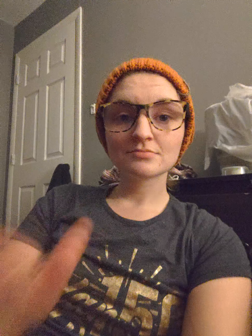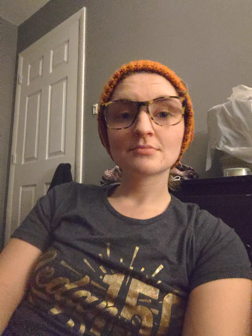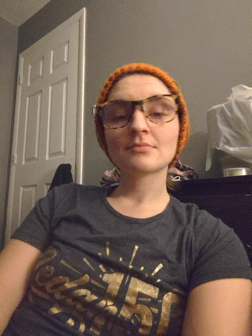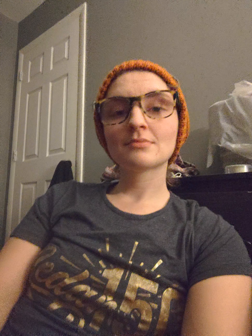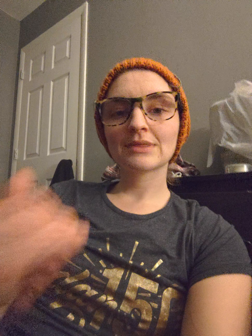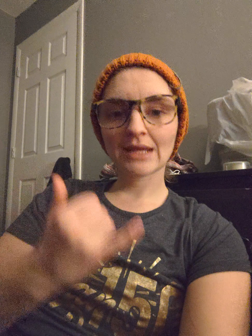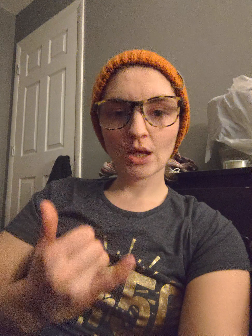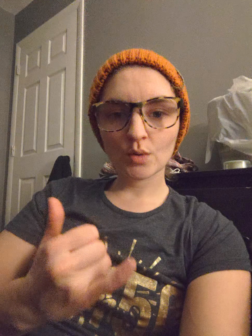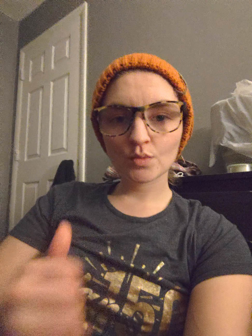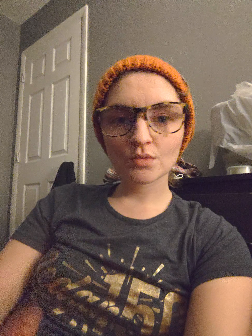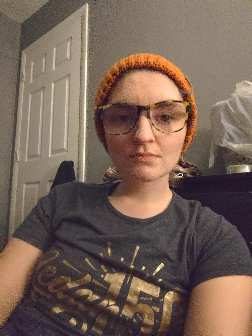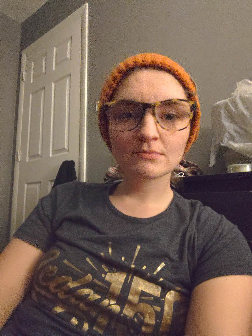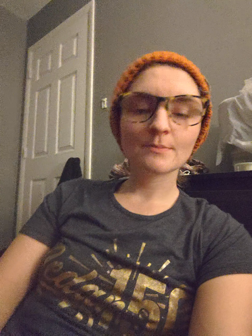now